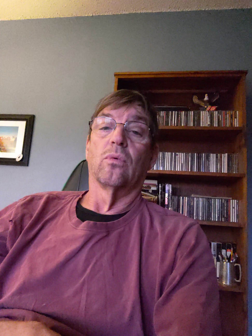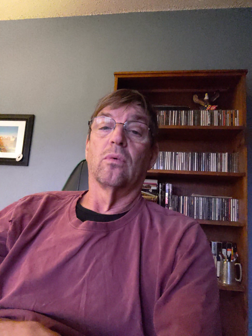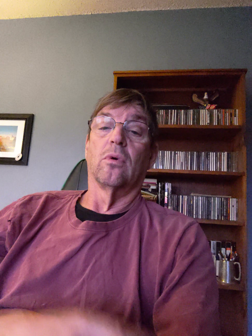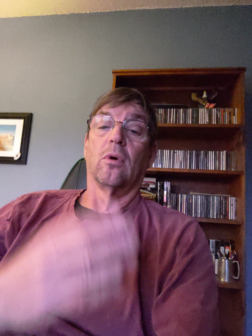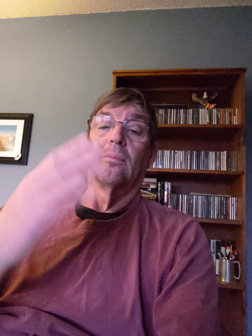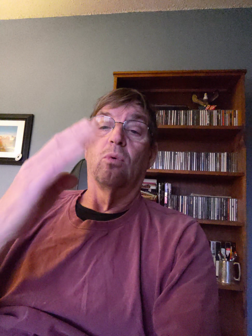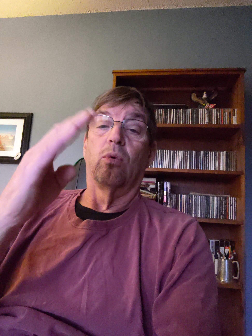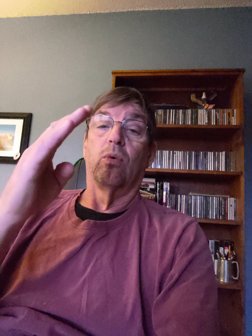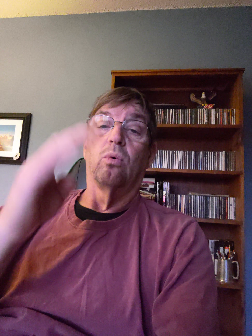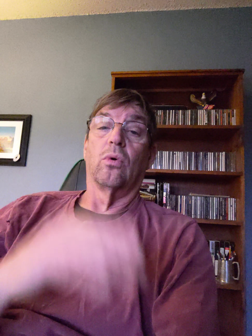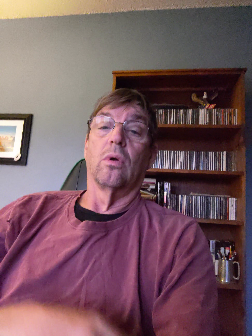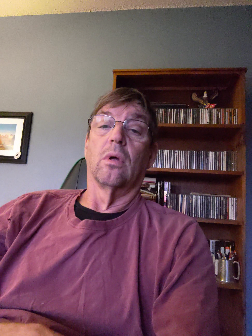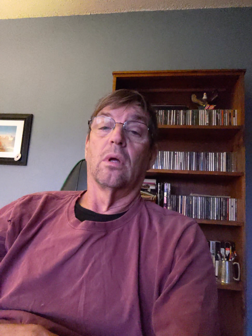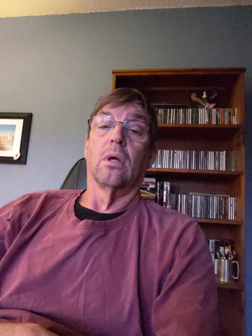blue